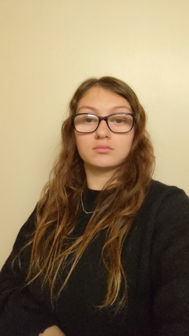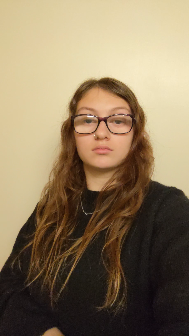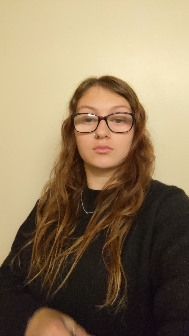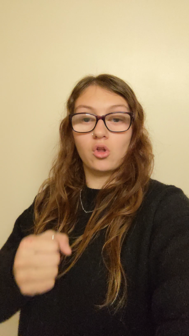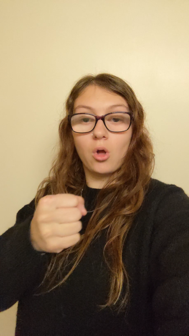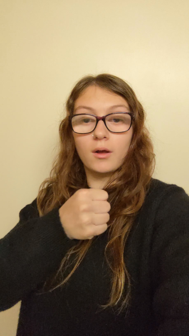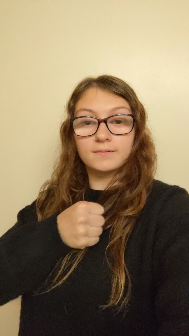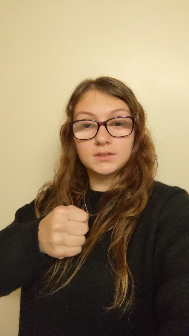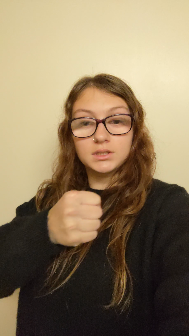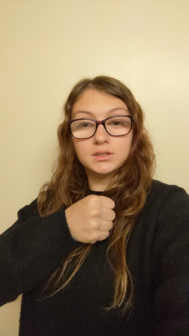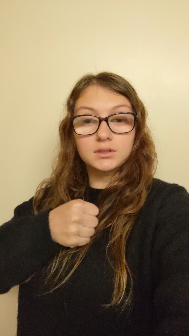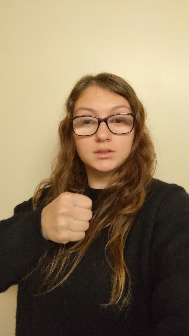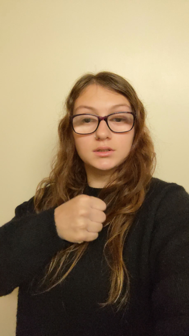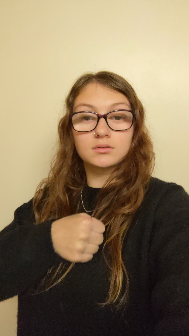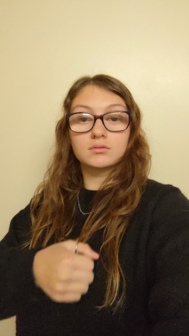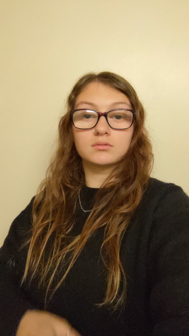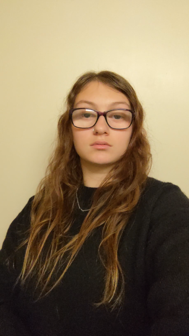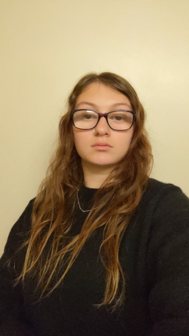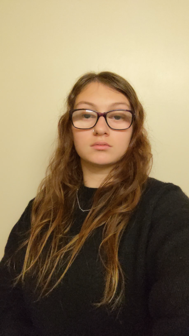coffee